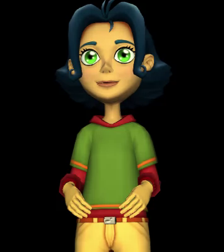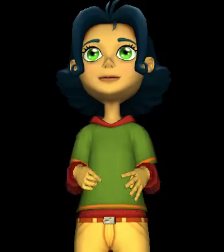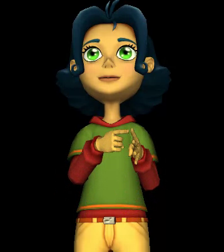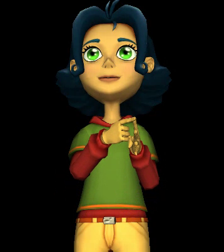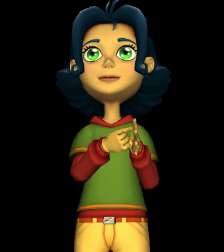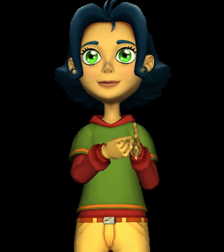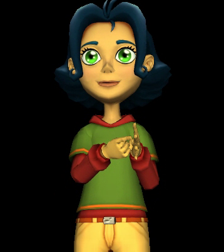موسم